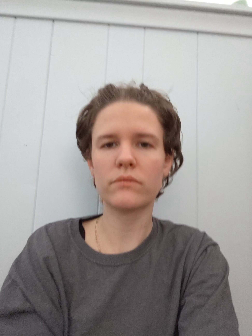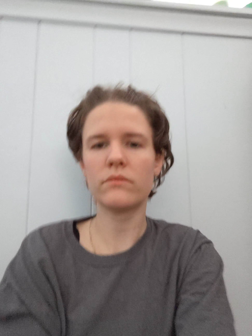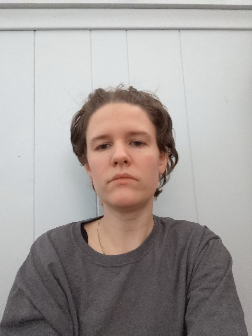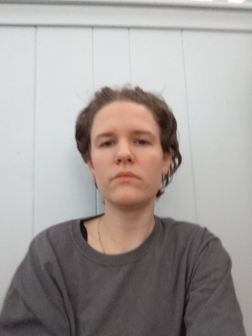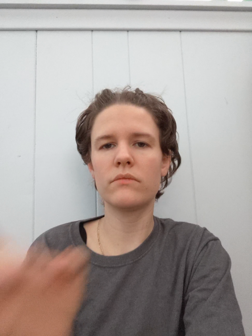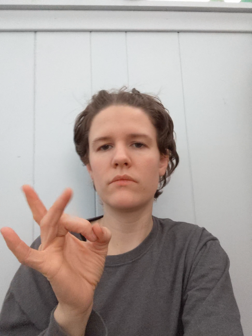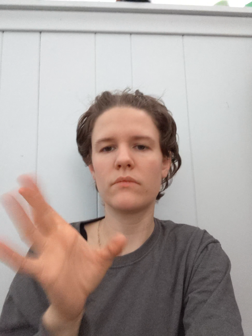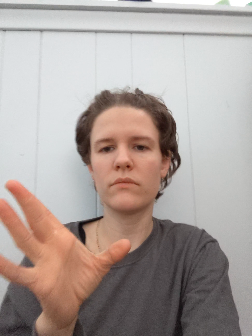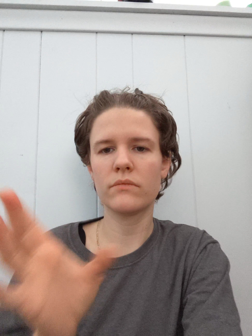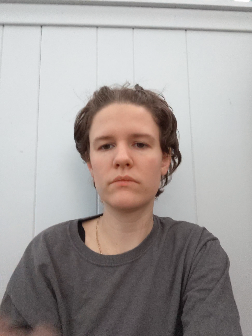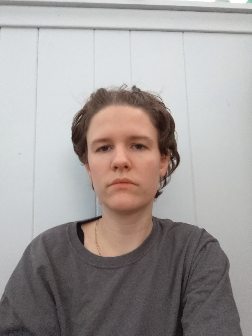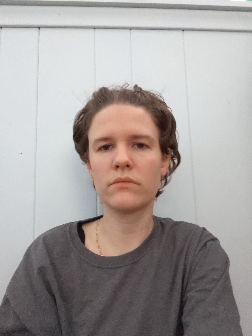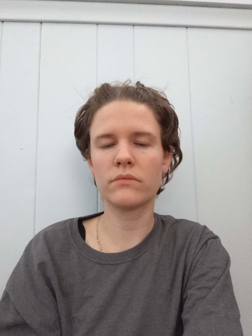yucky